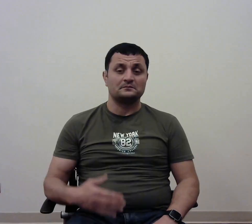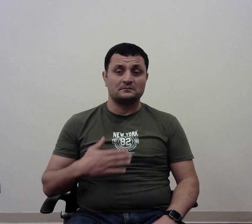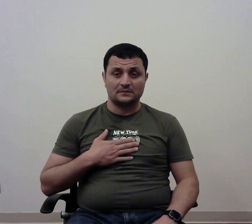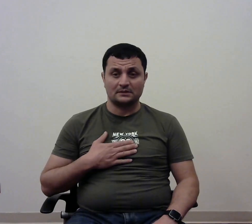mən